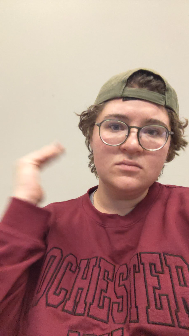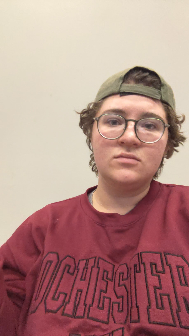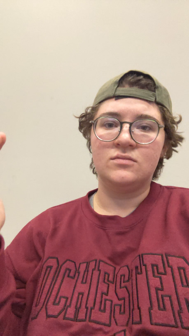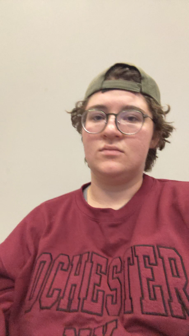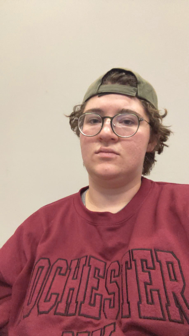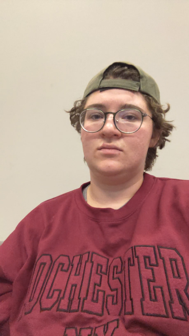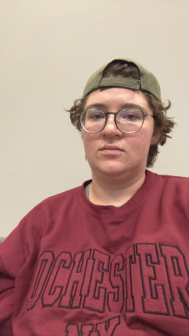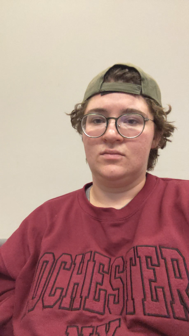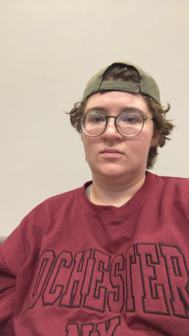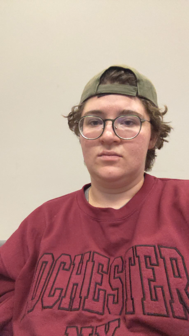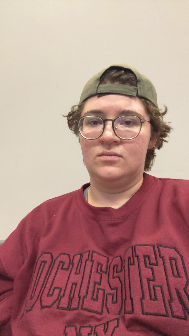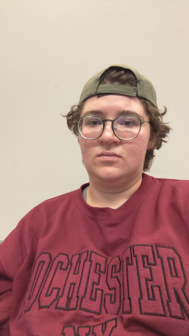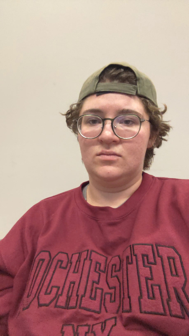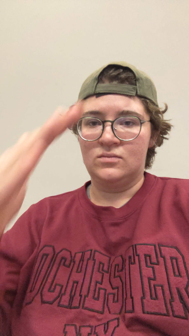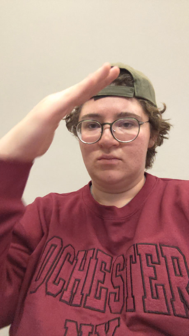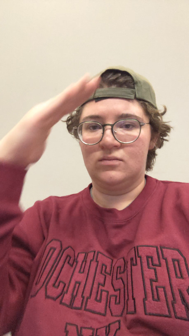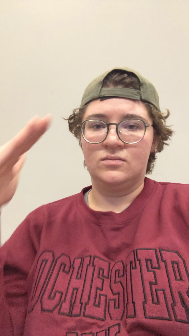roof